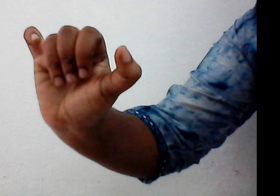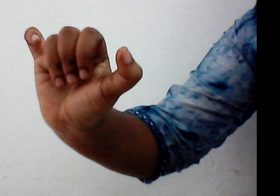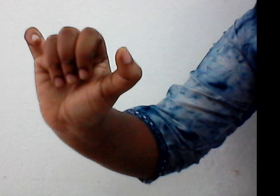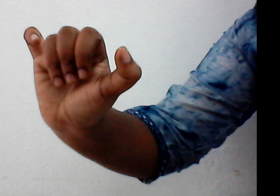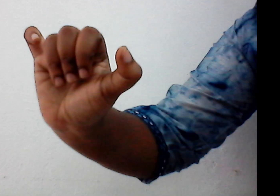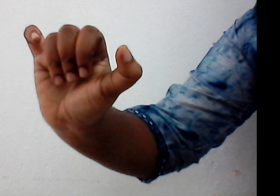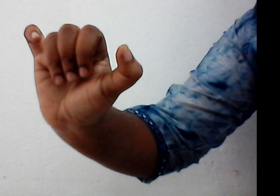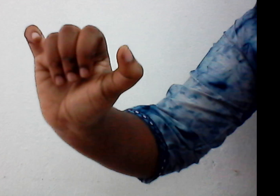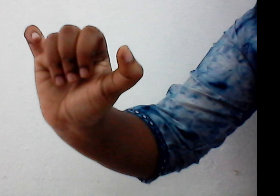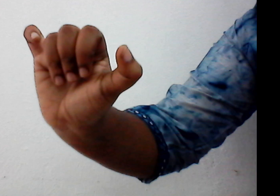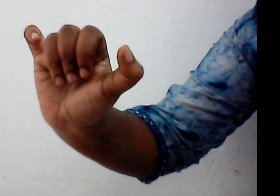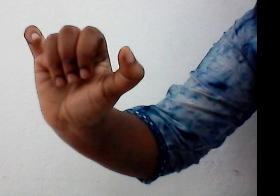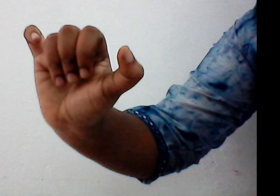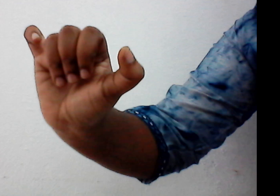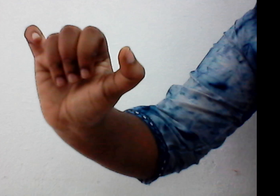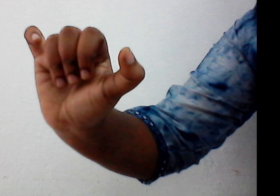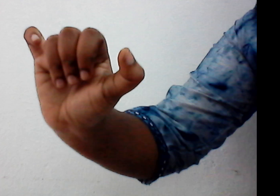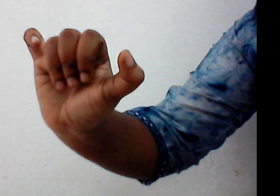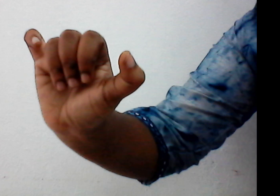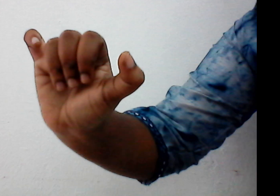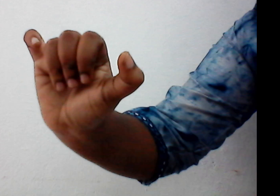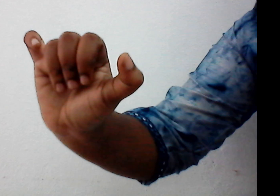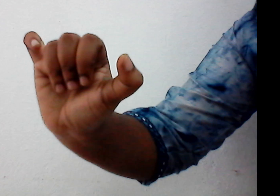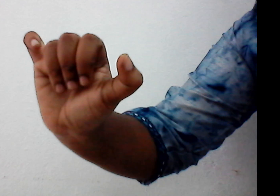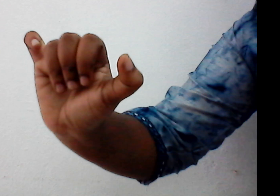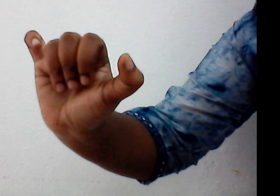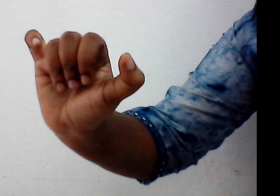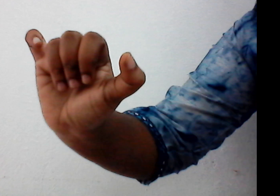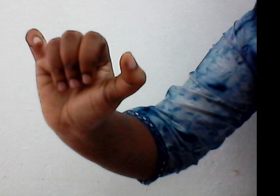ഋ